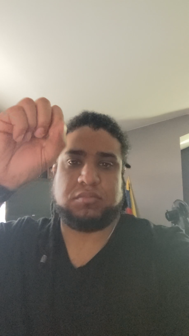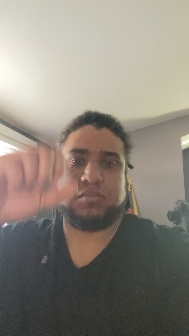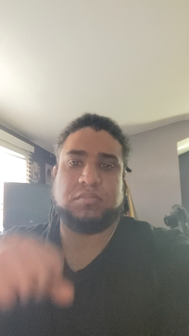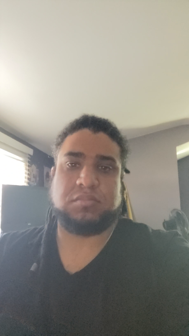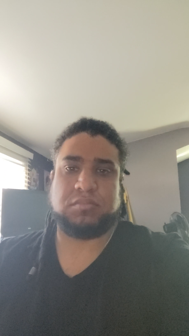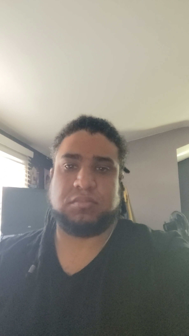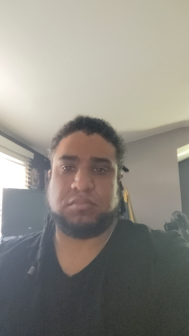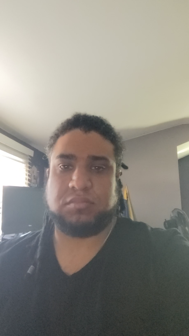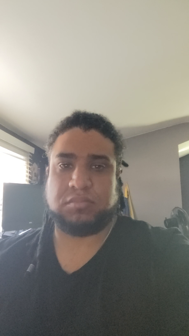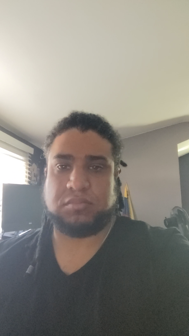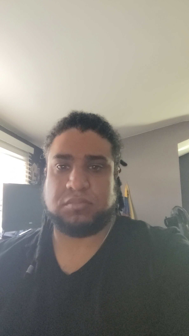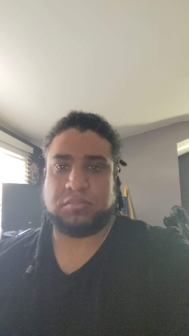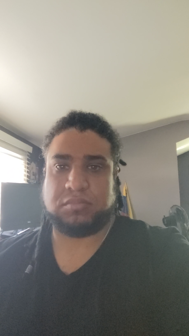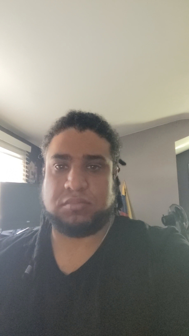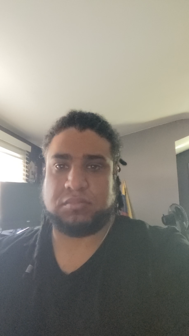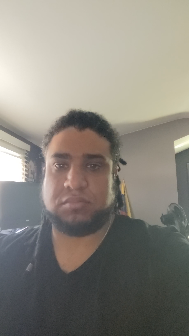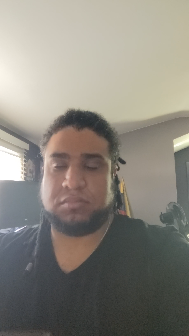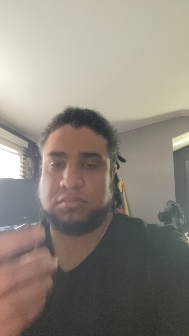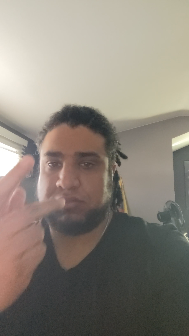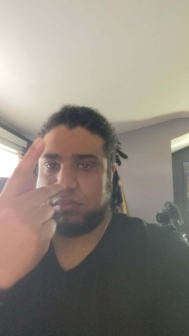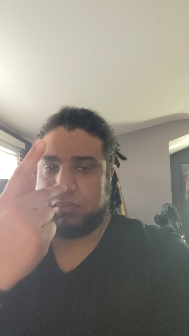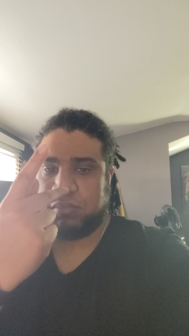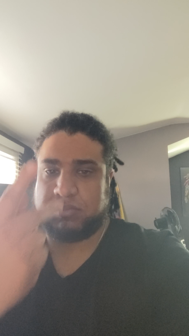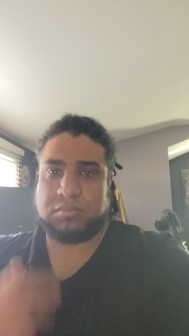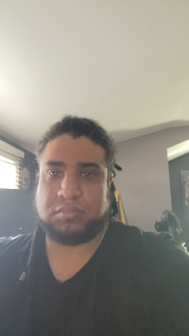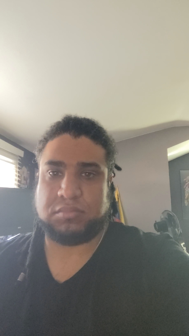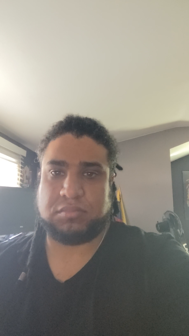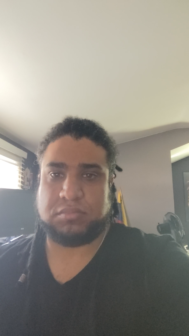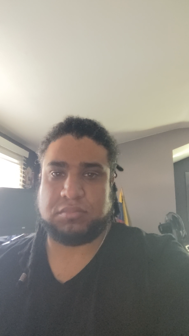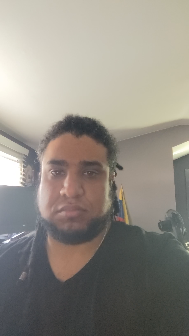penis